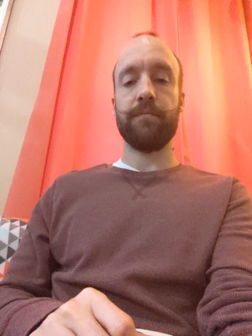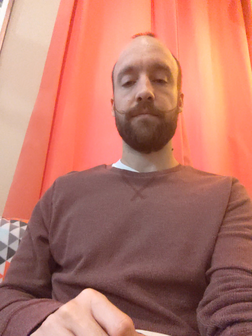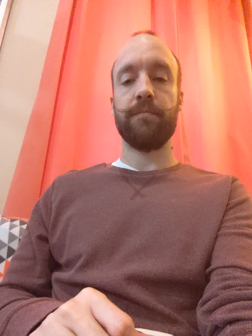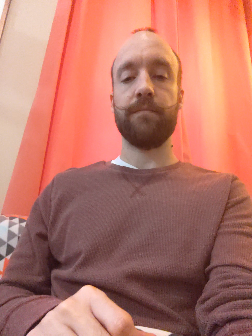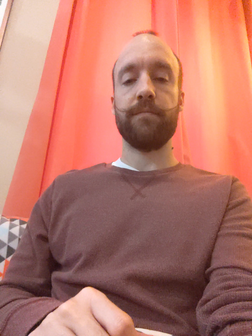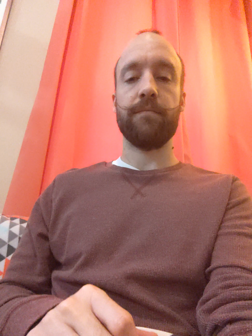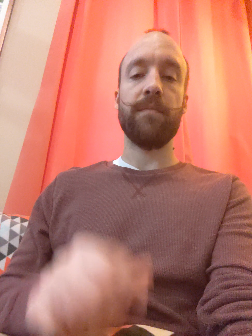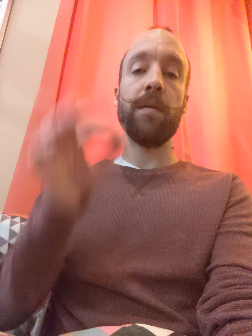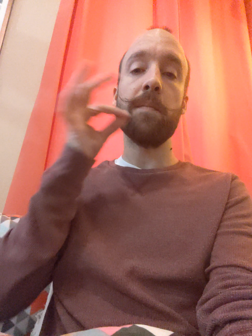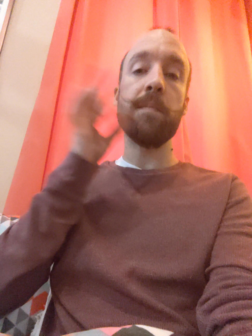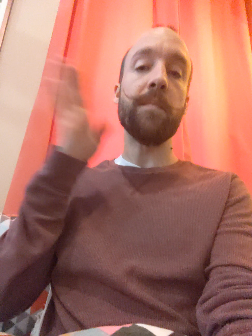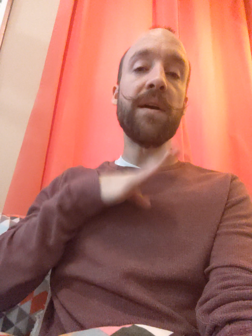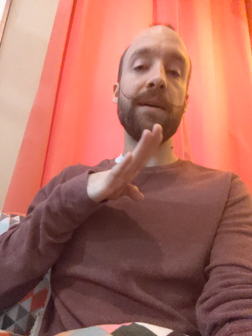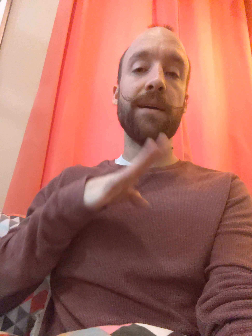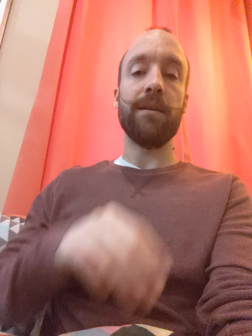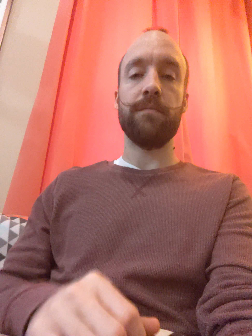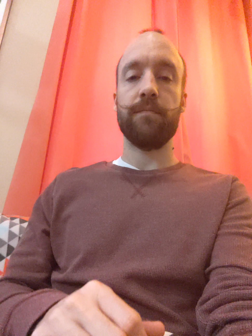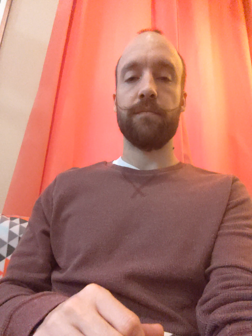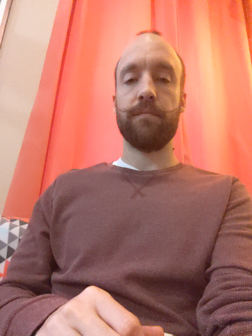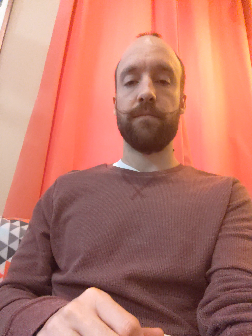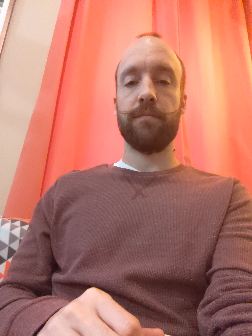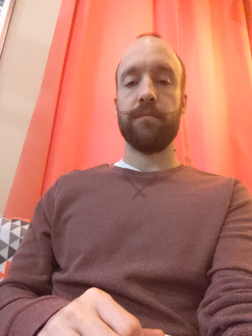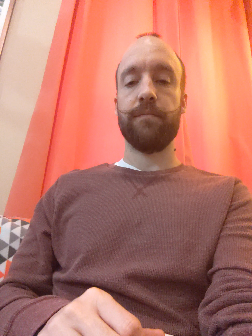bee